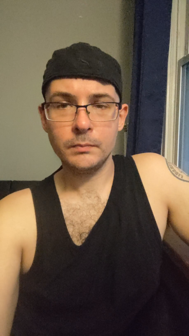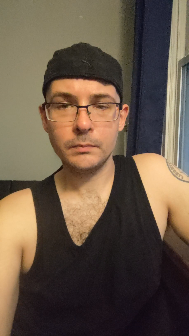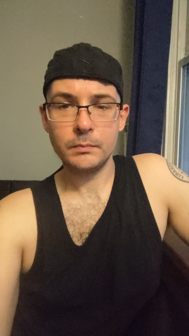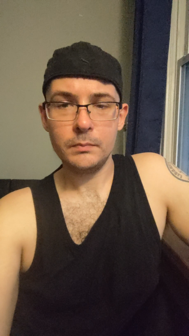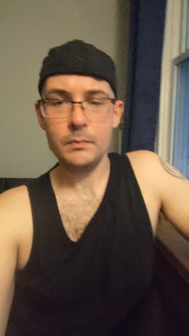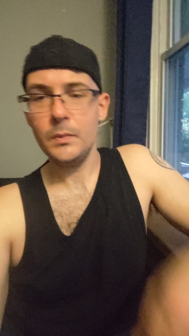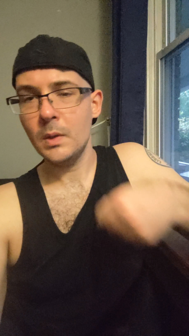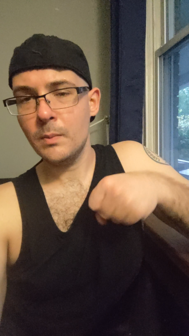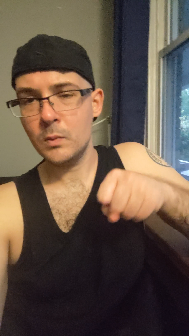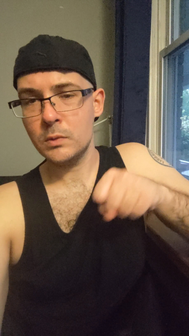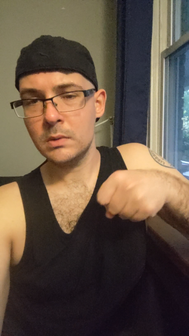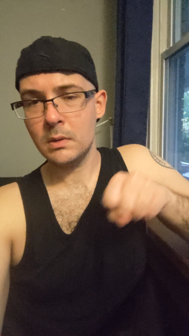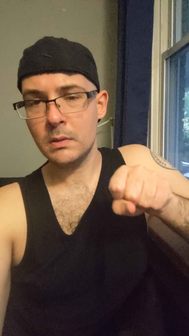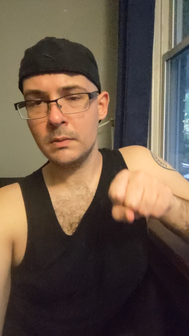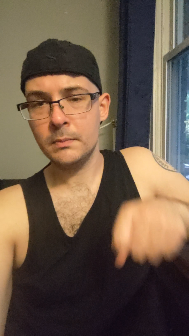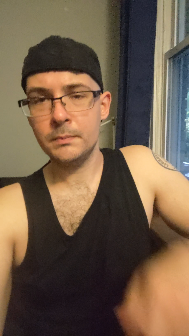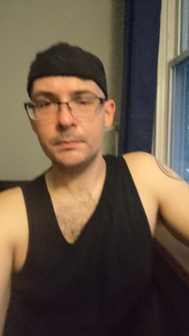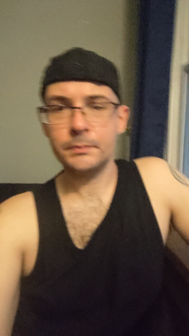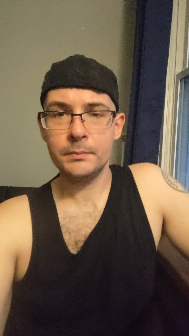motorcycle